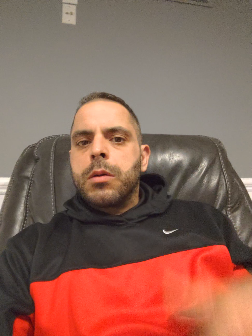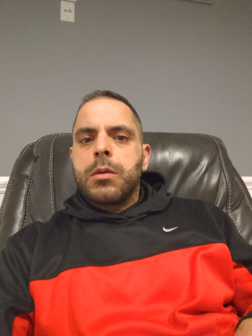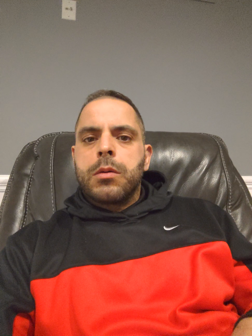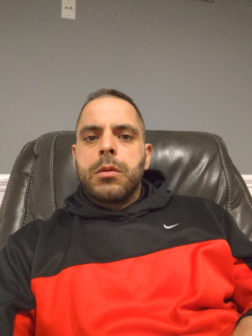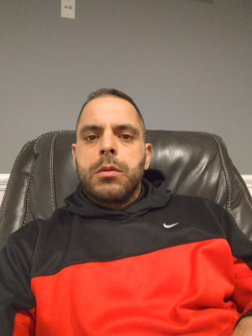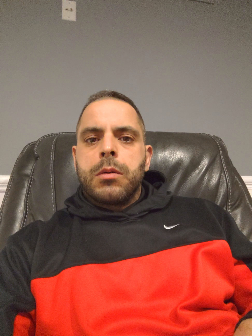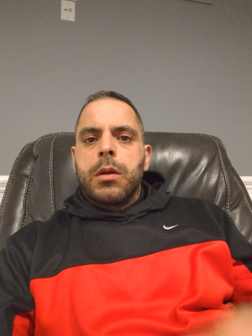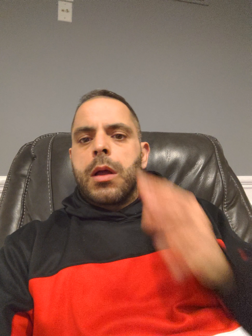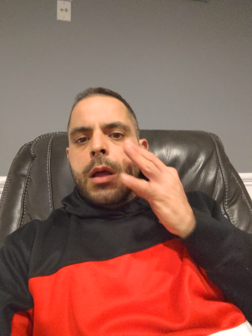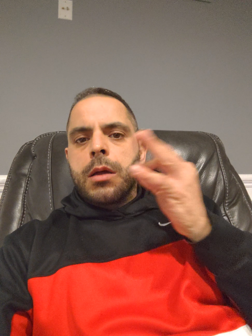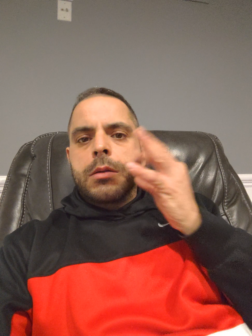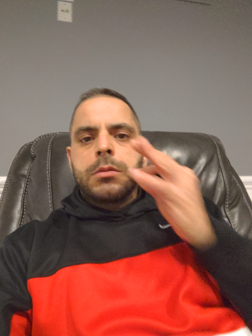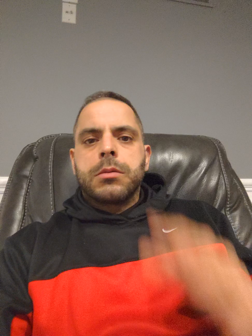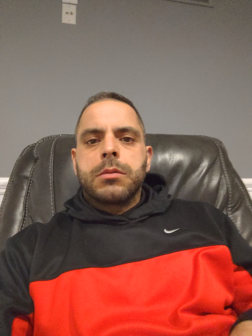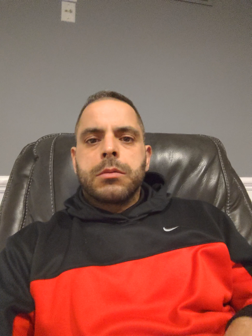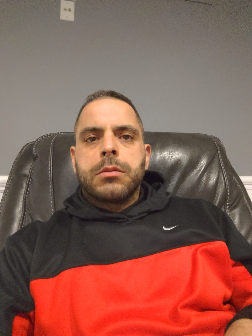cat